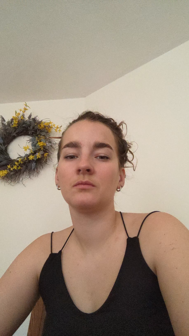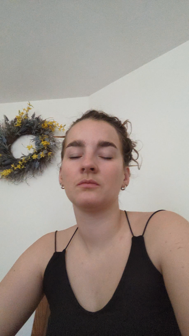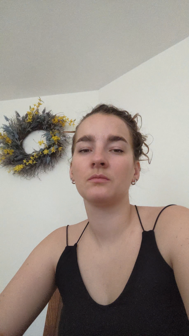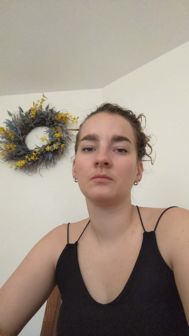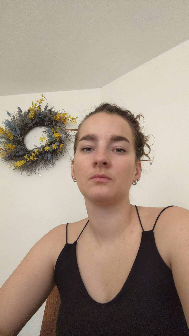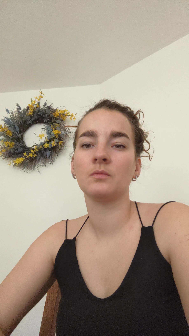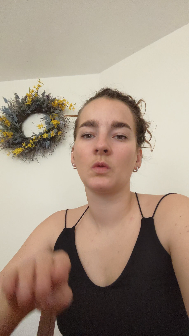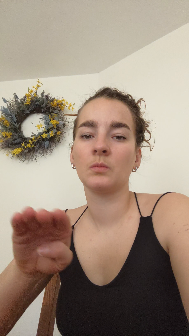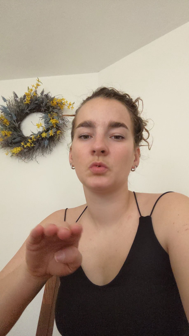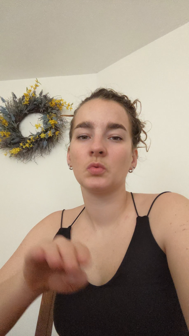boots